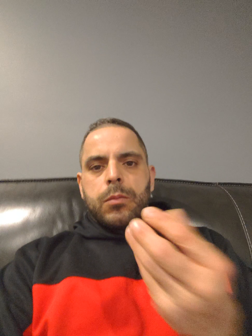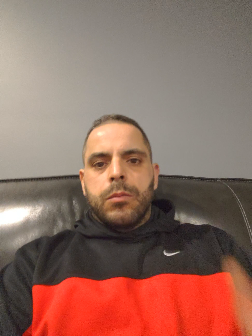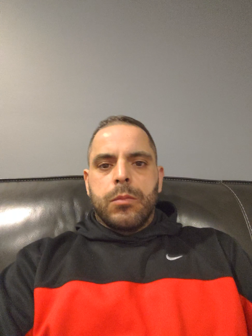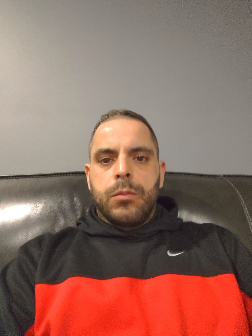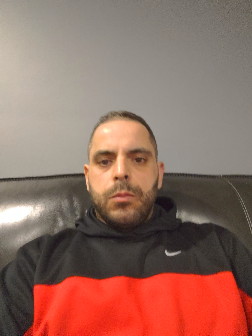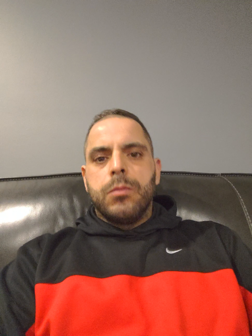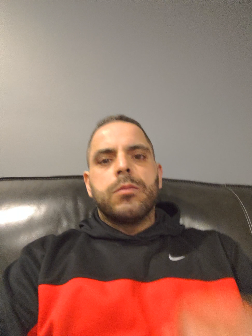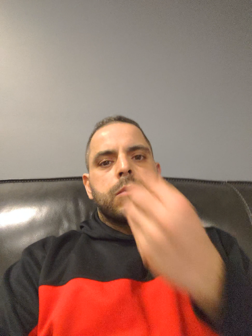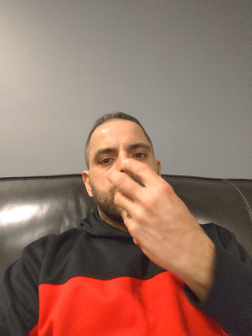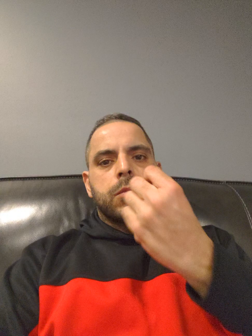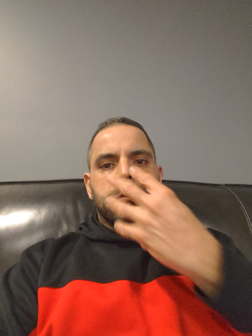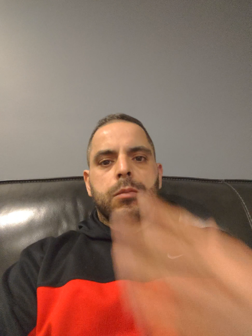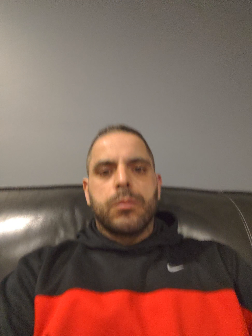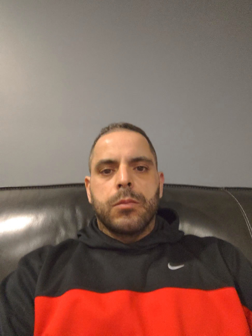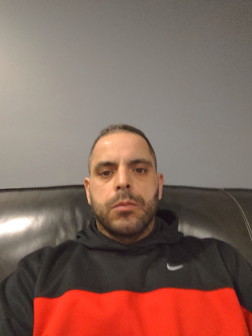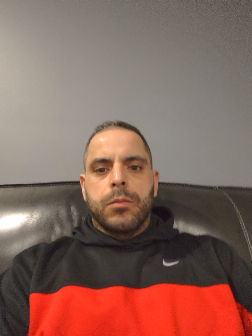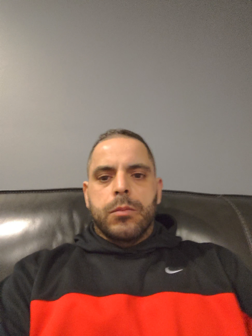snack